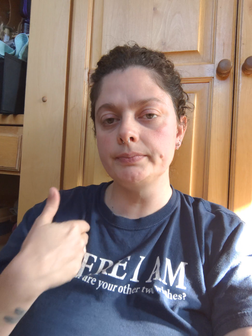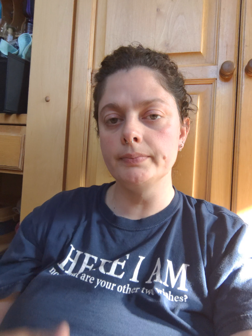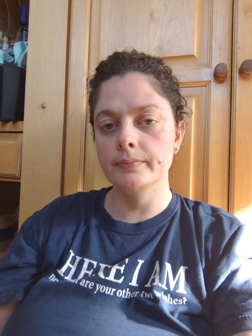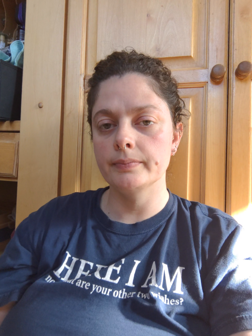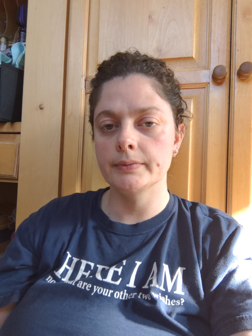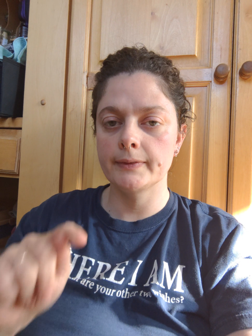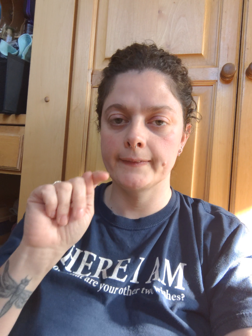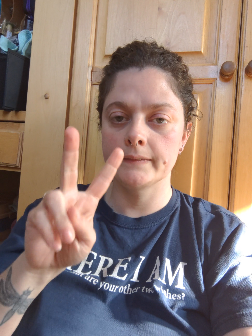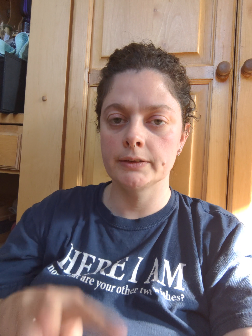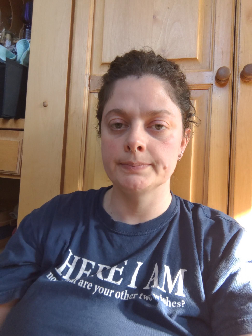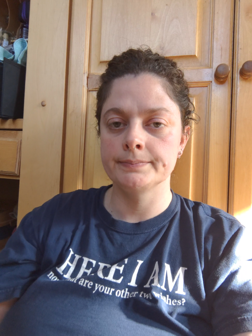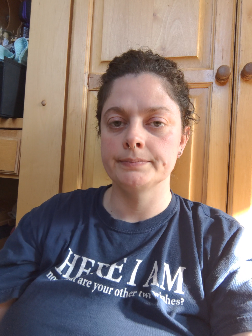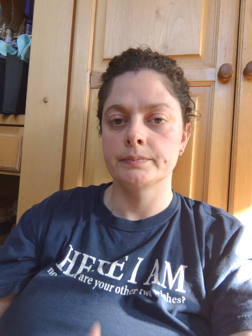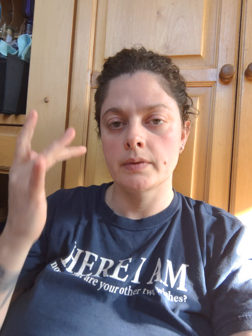TV